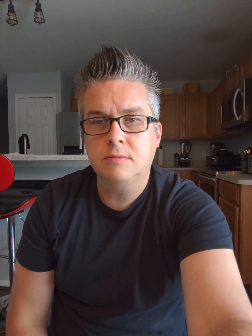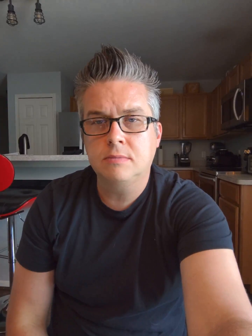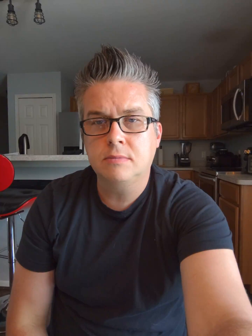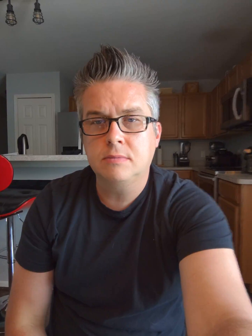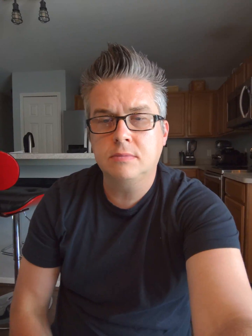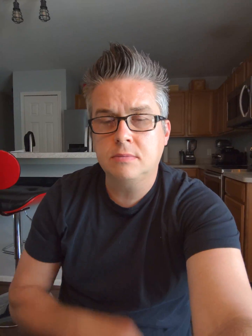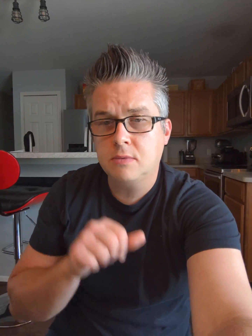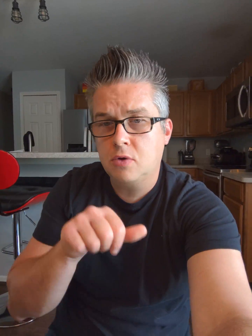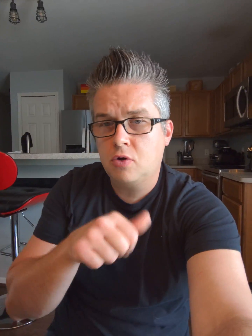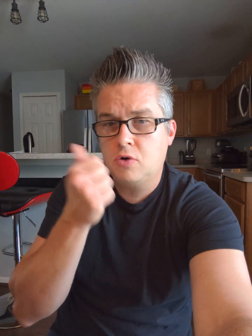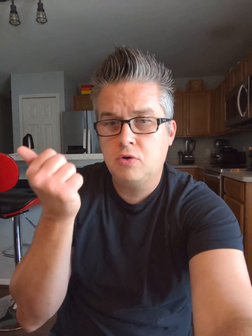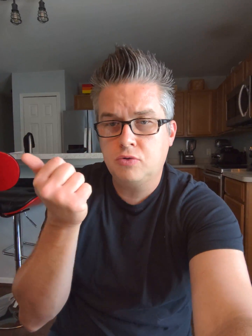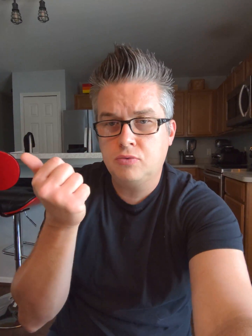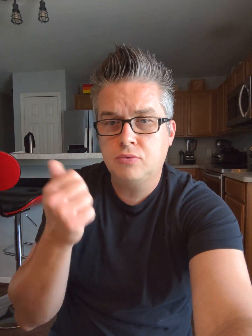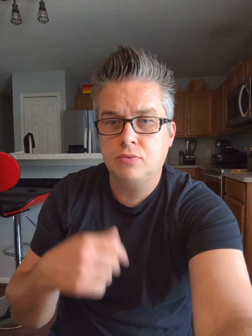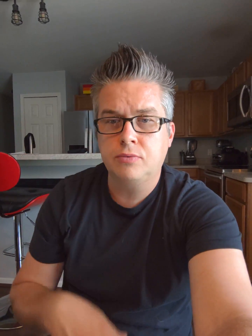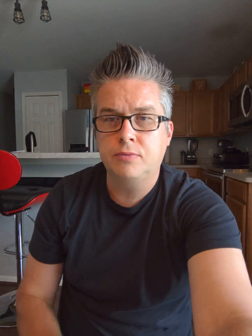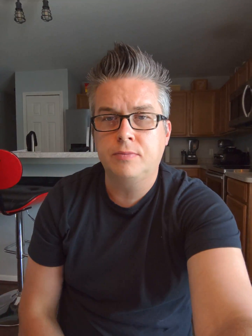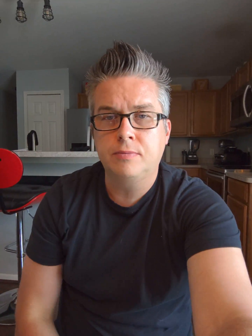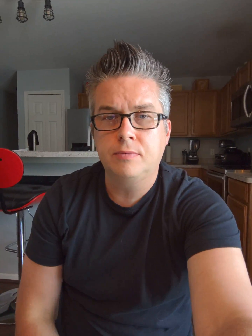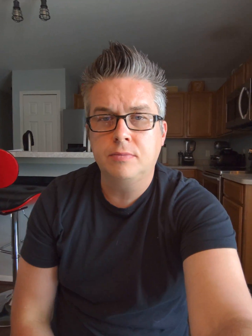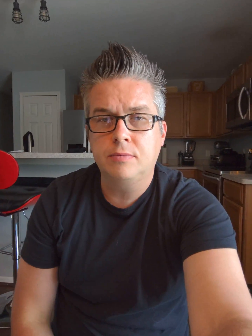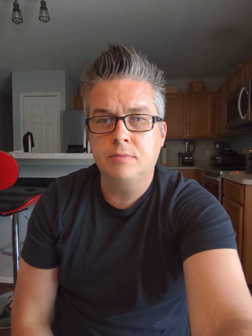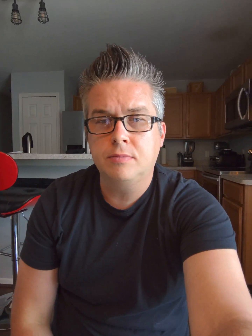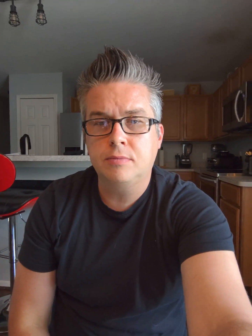other